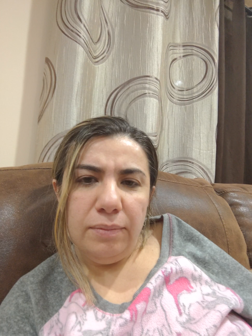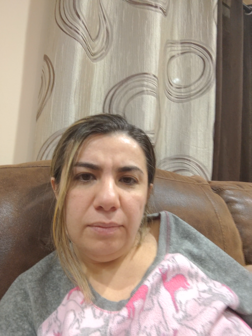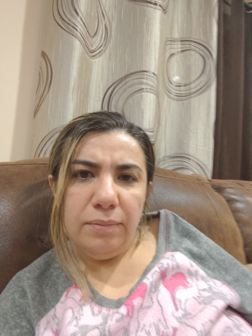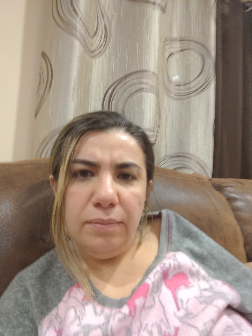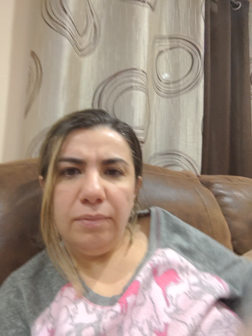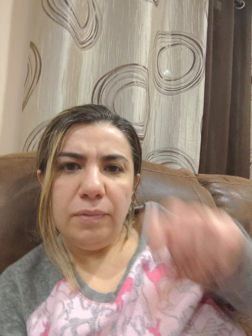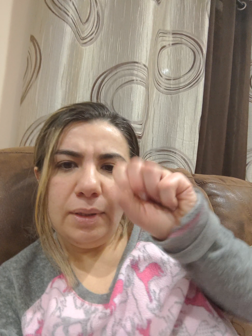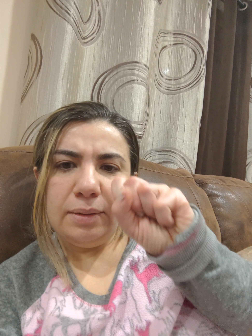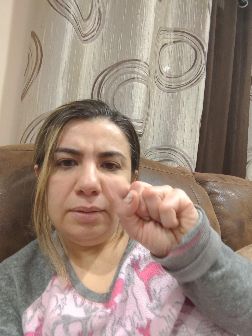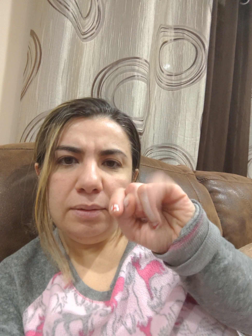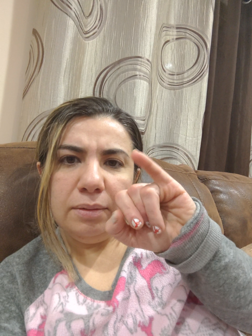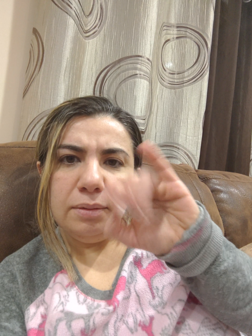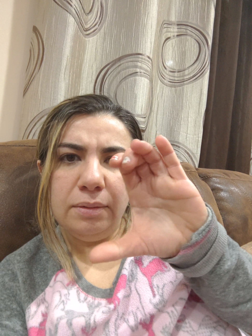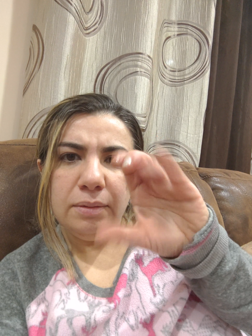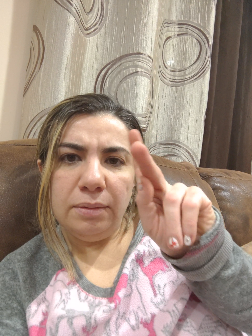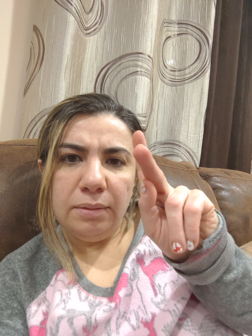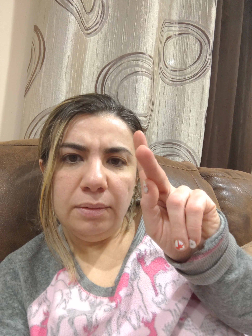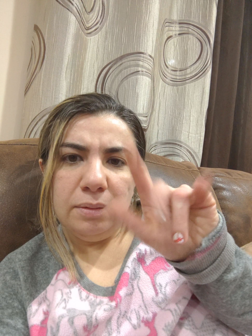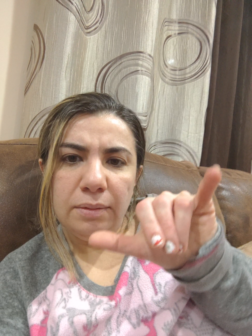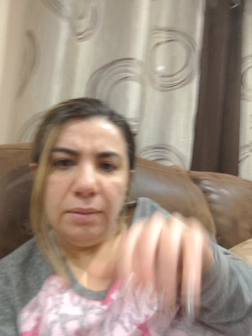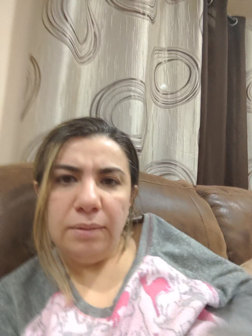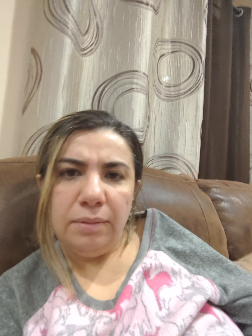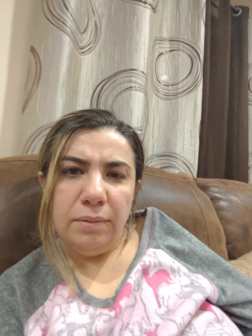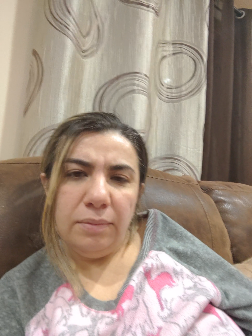sticky